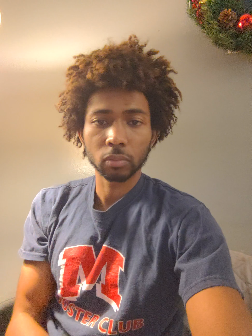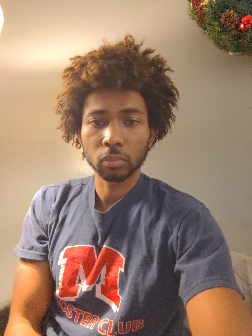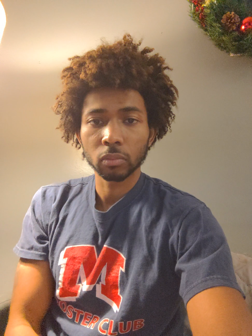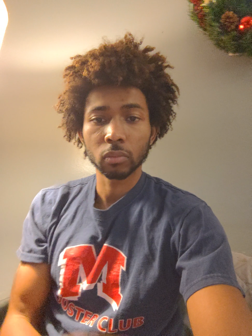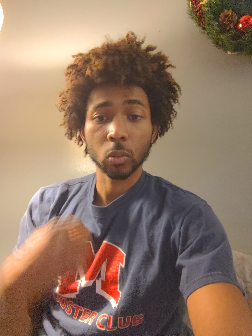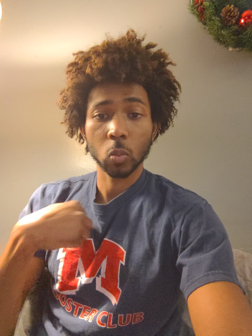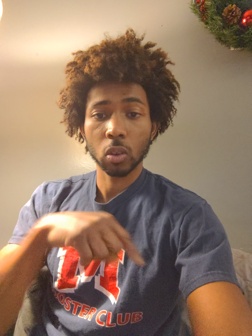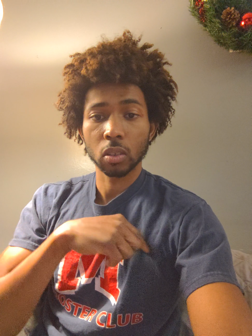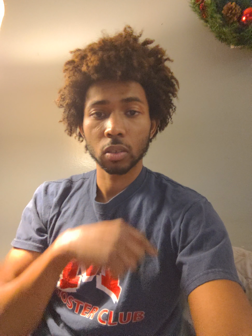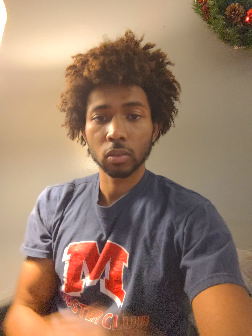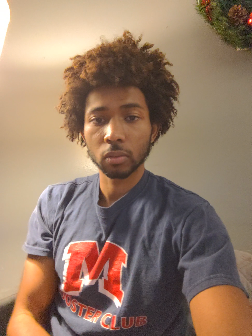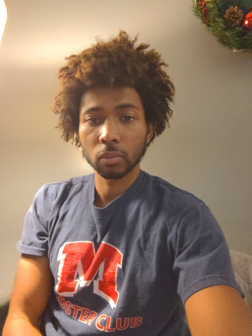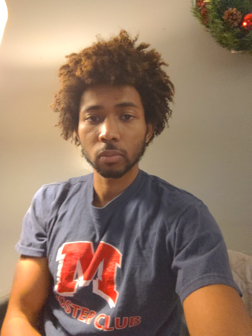we